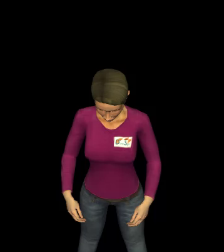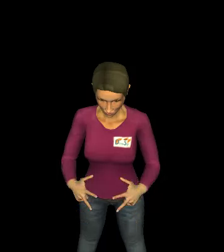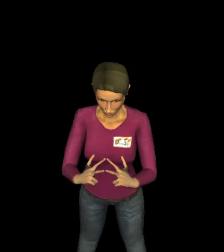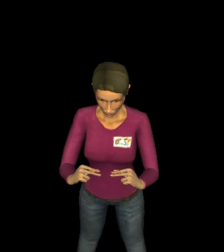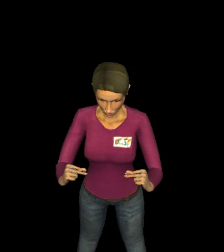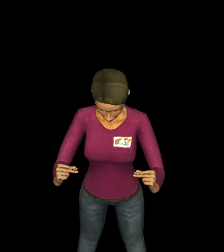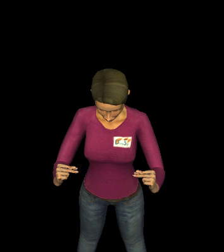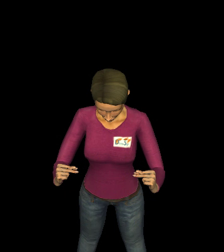نظيف